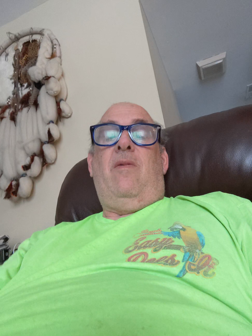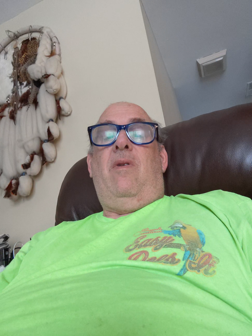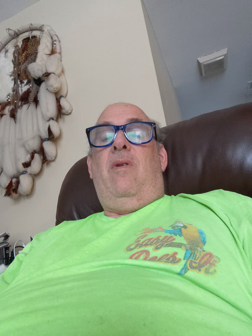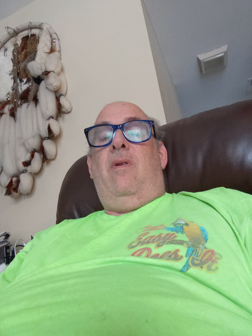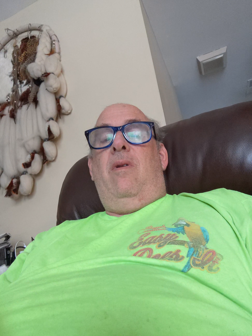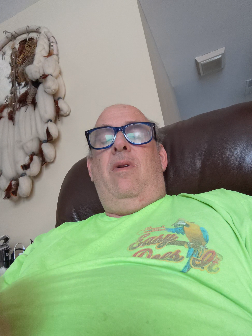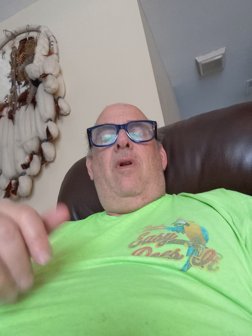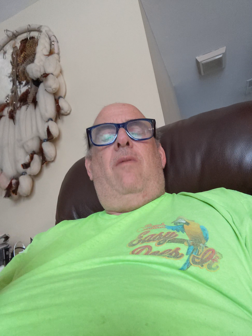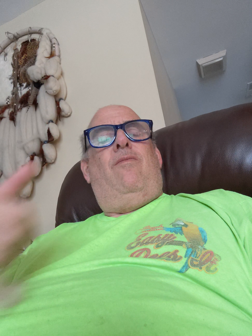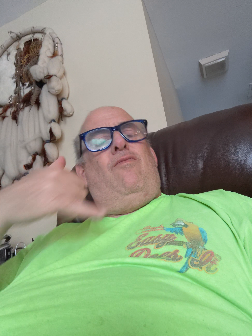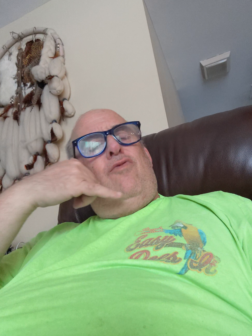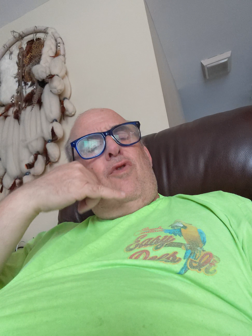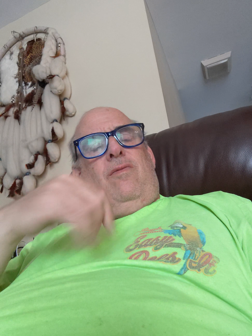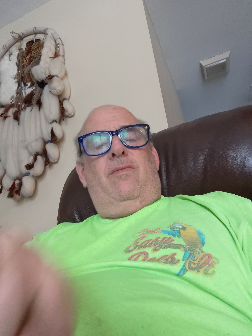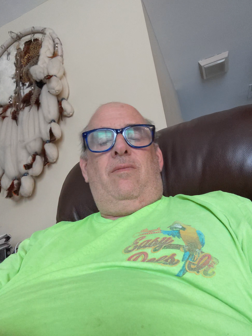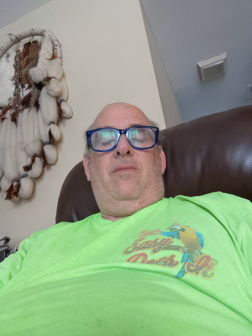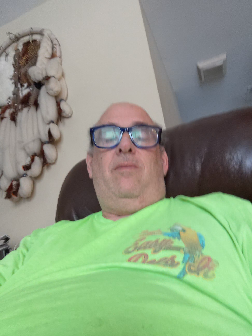call on the phone